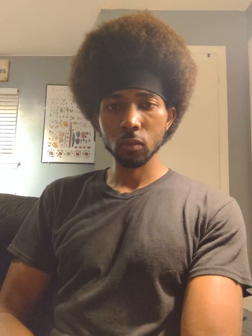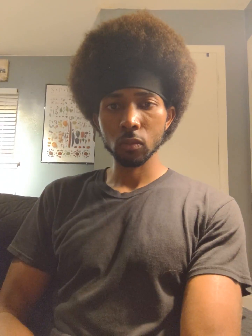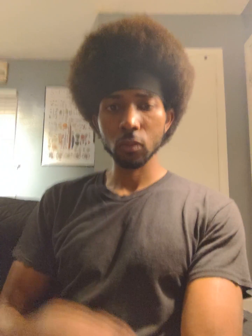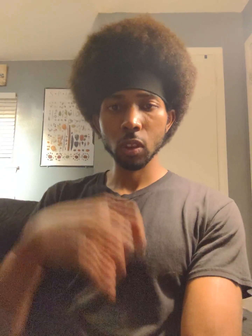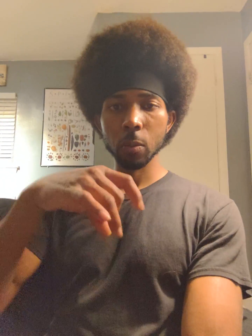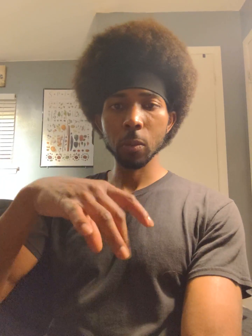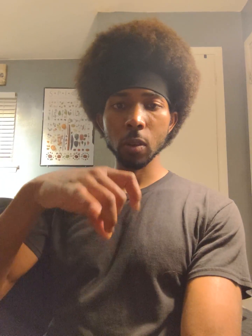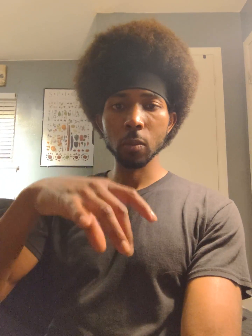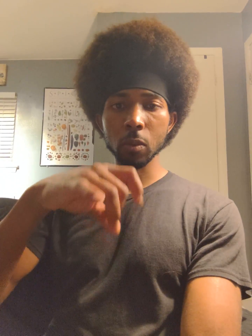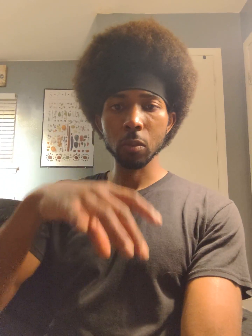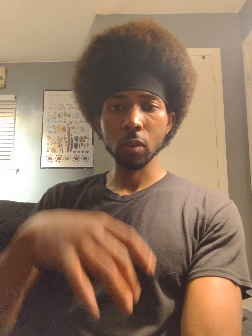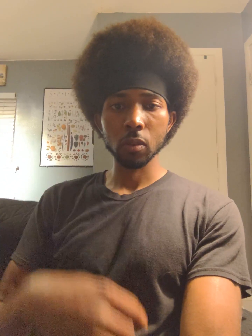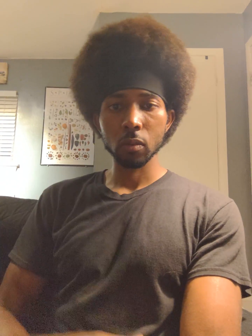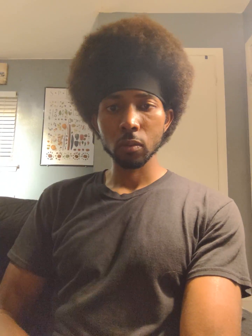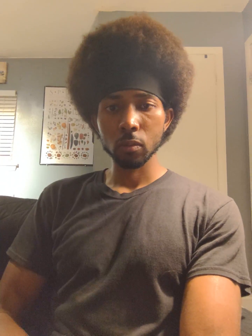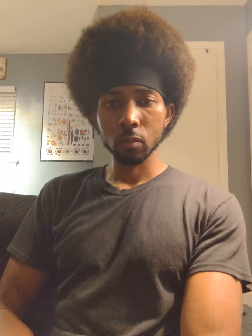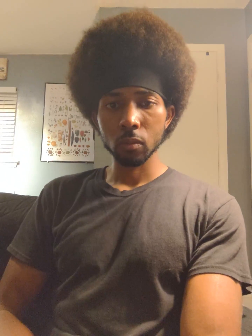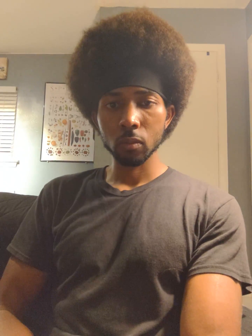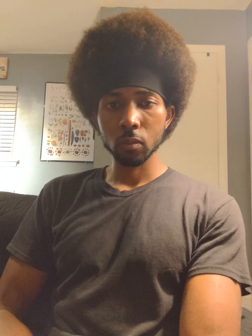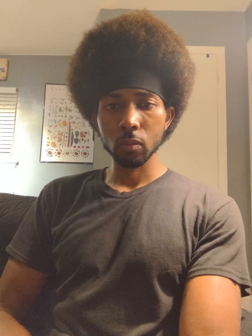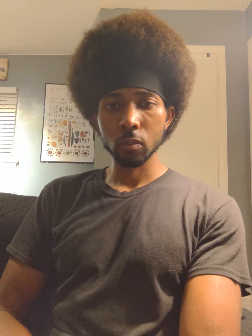pumpkin